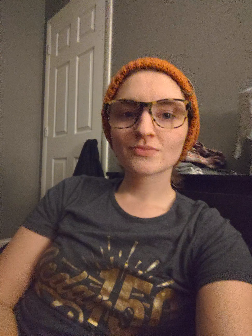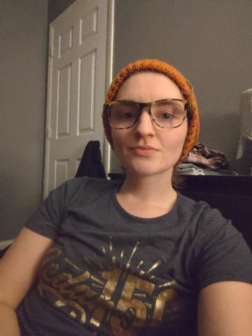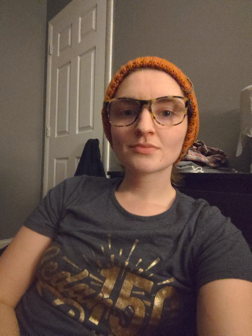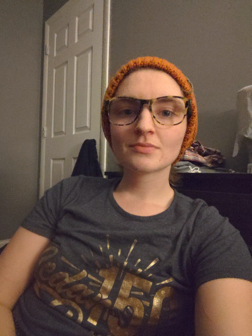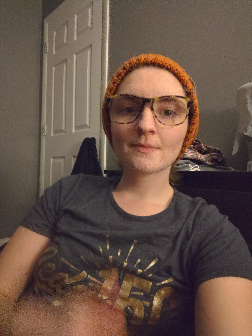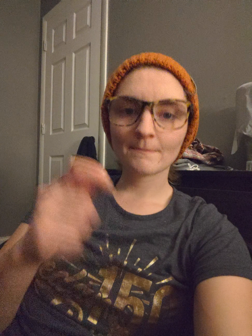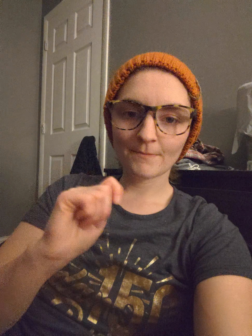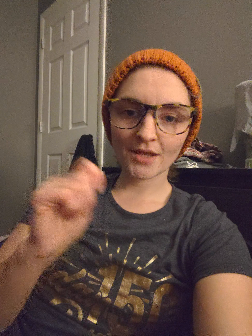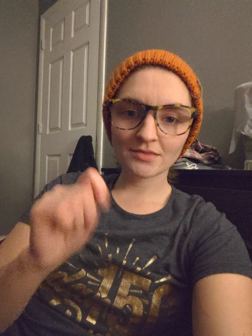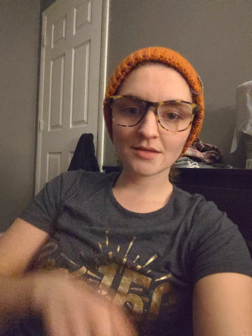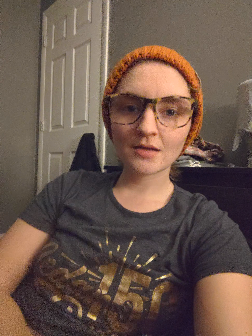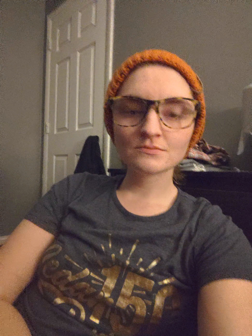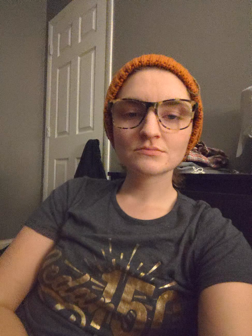potty